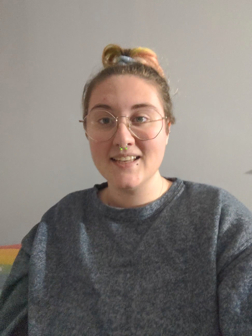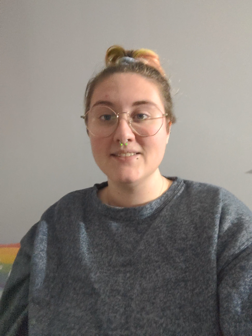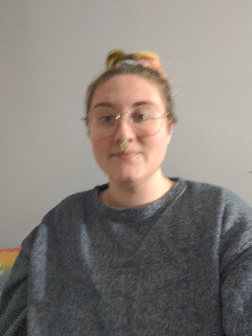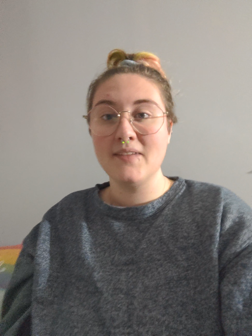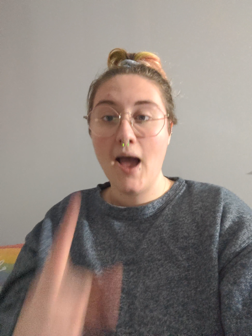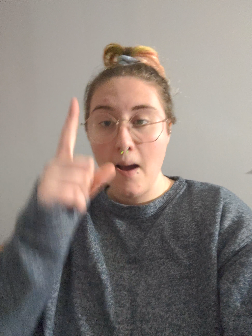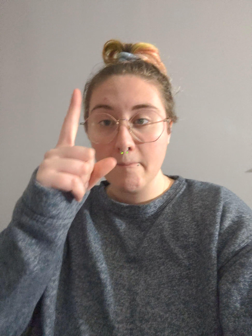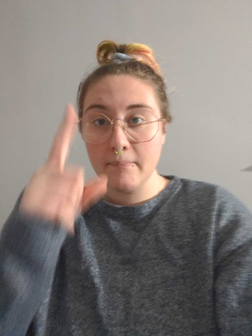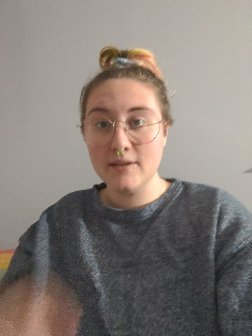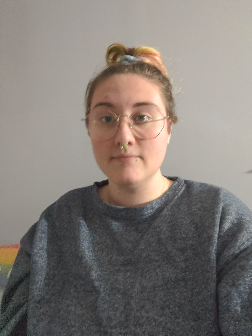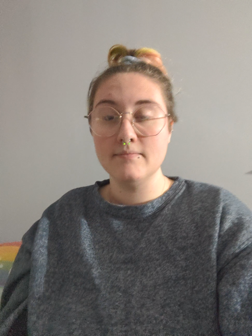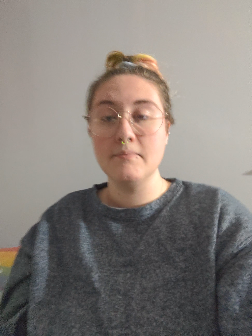up